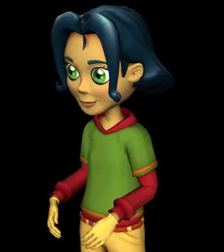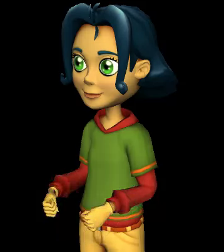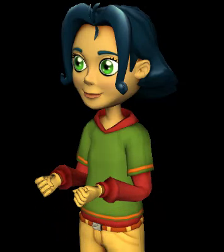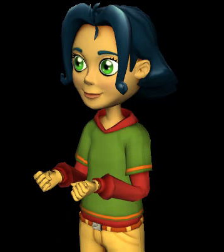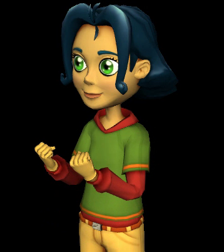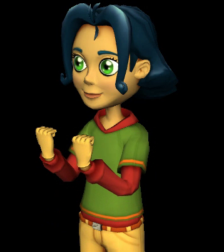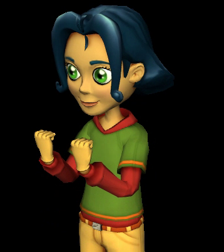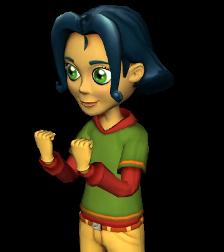قوي